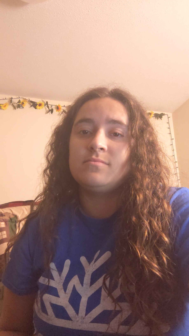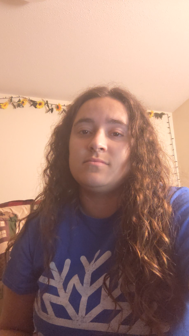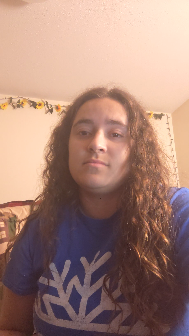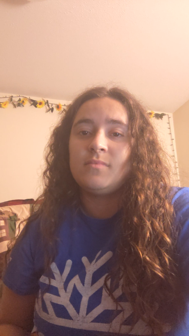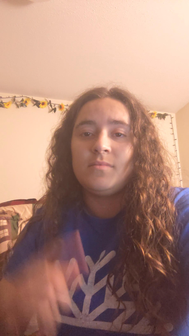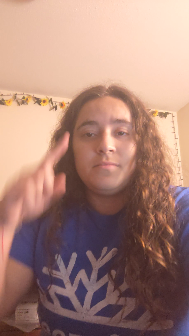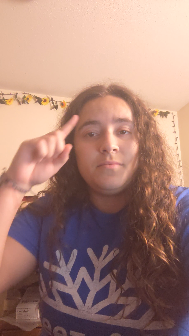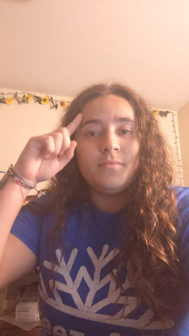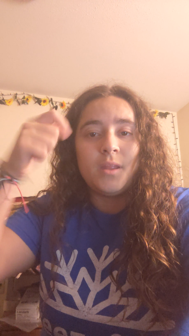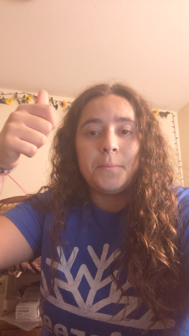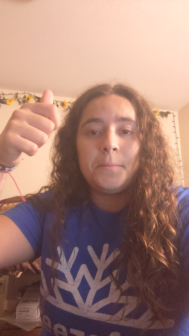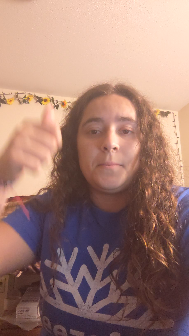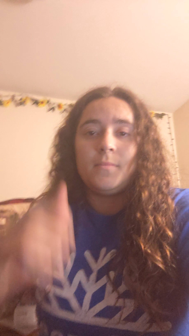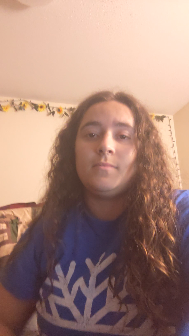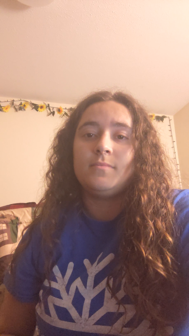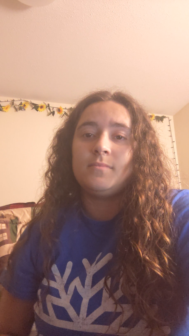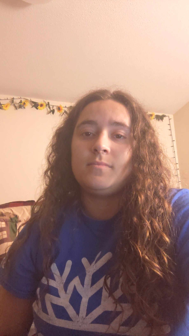dime